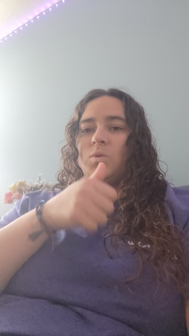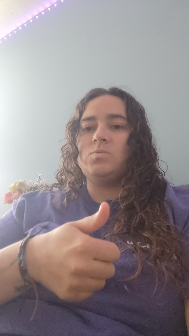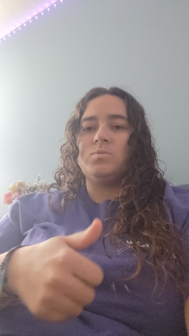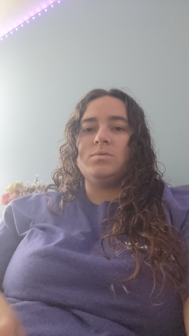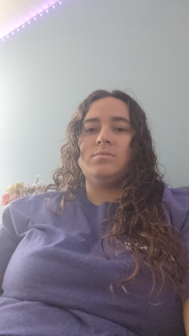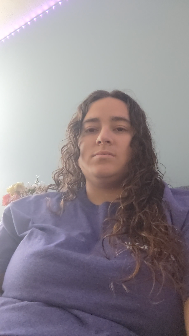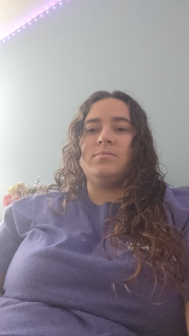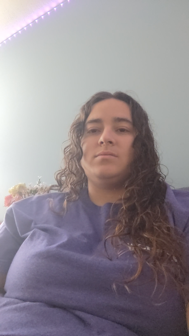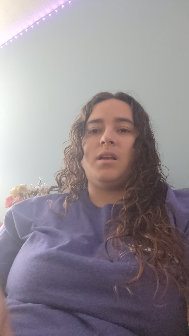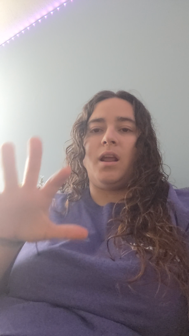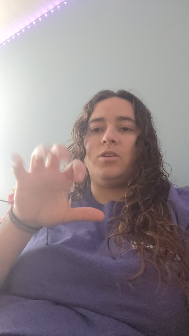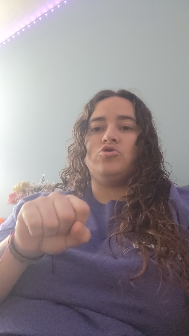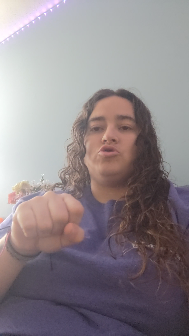catch